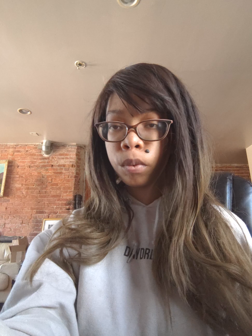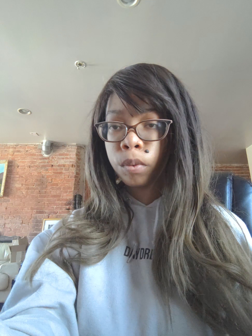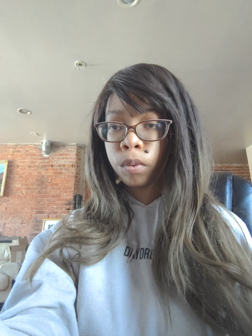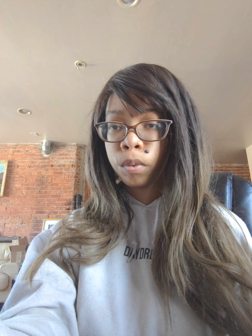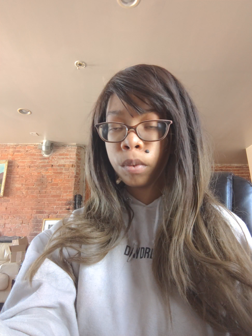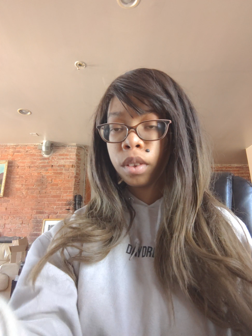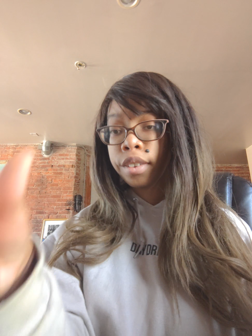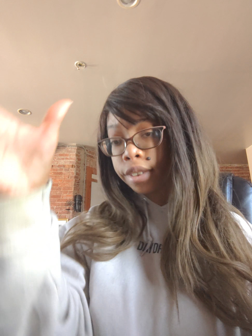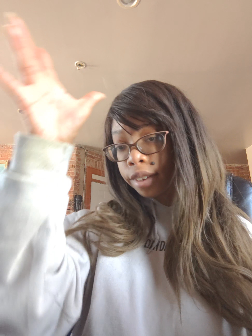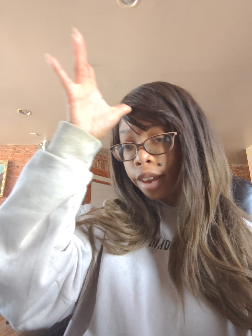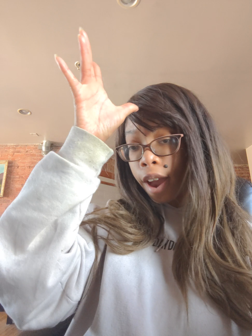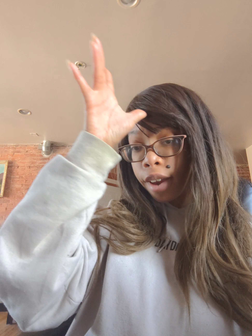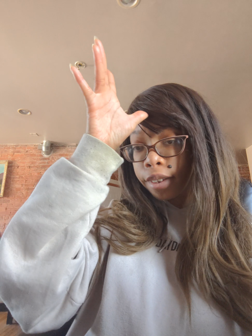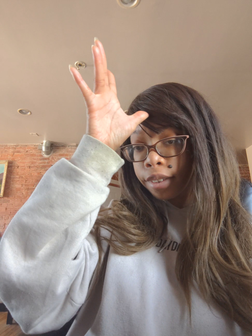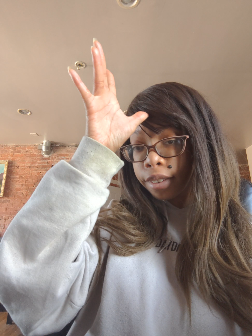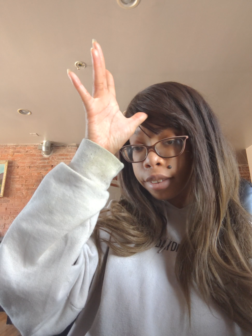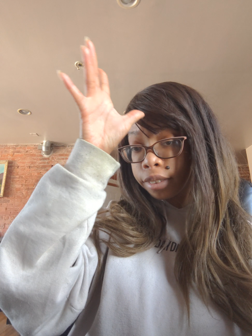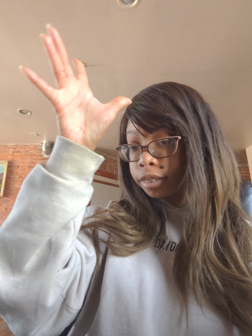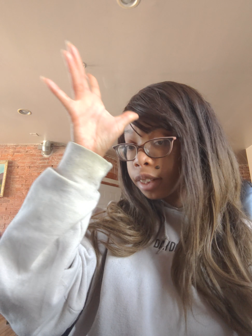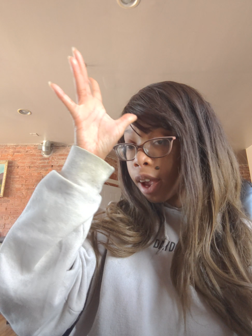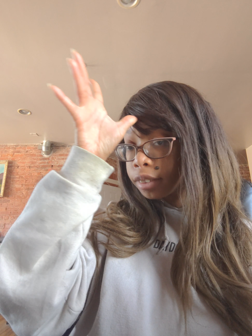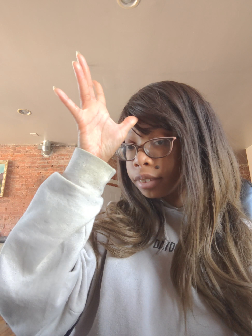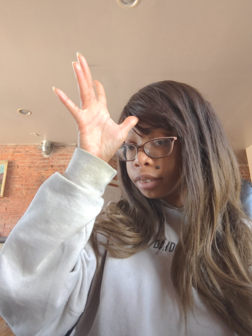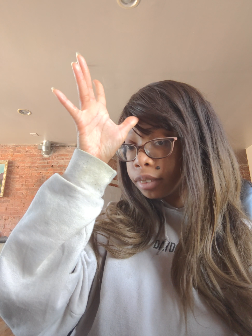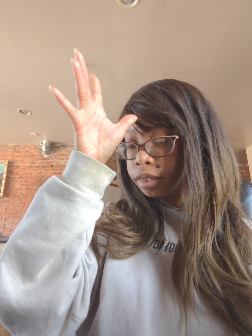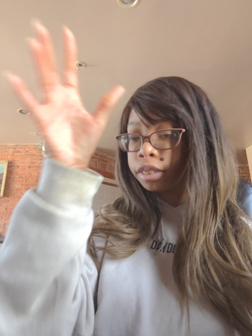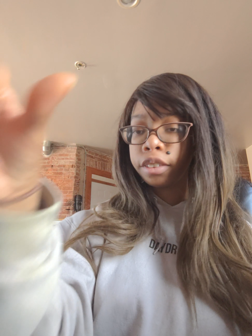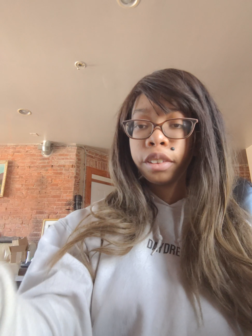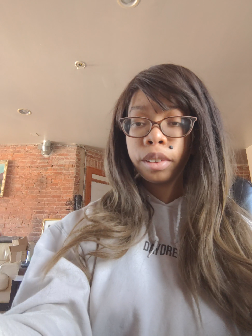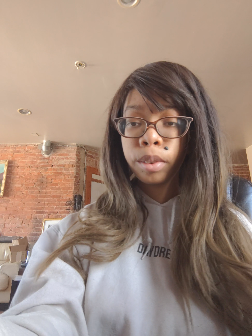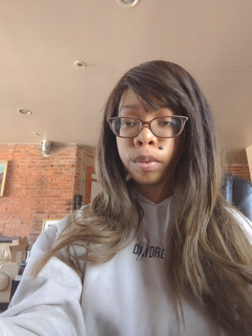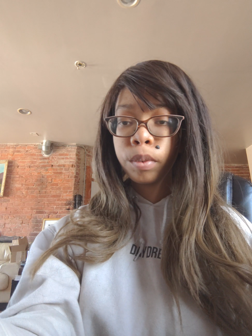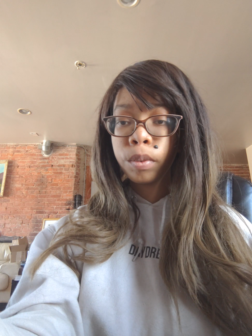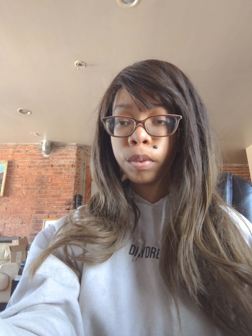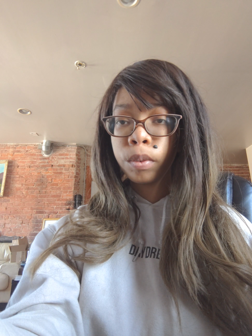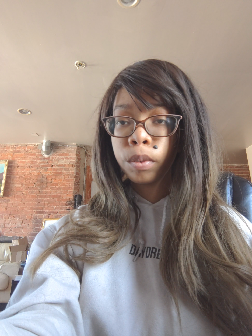dad